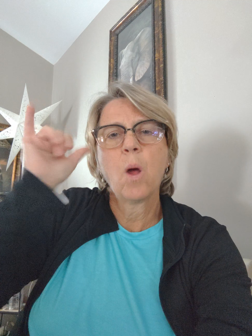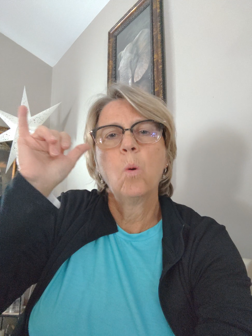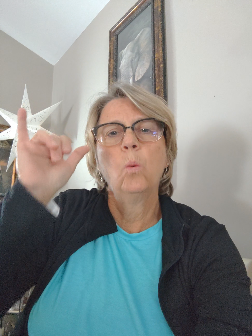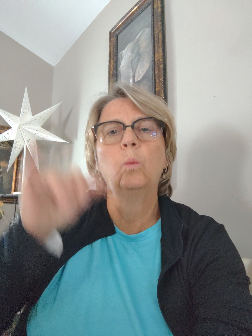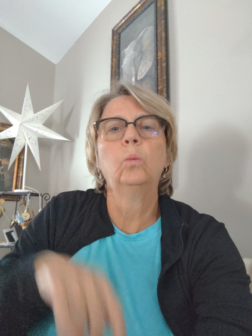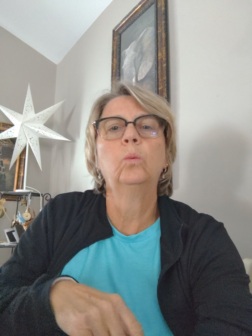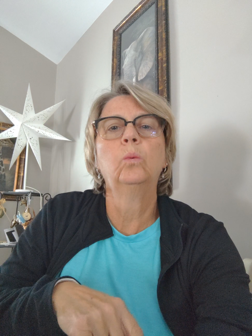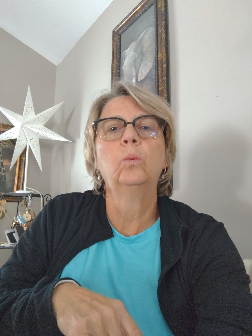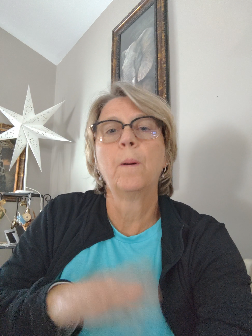cow